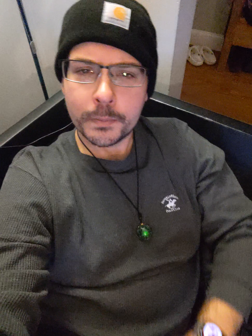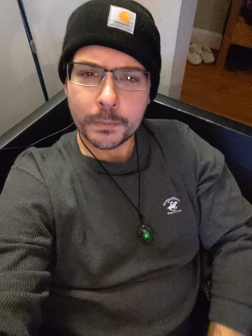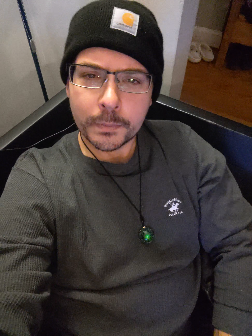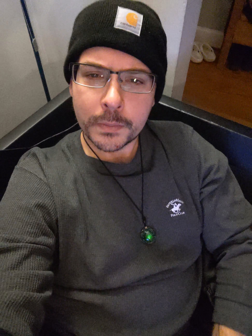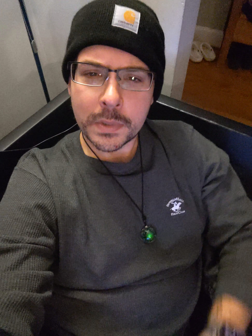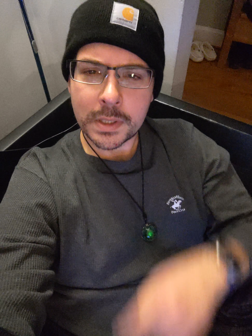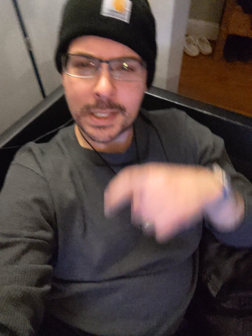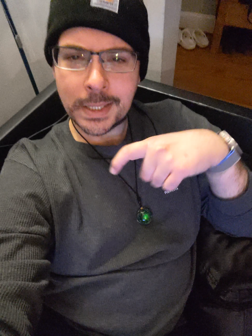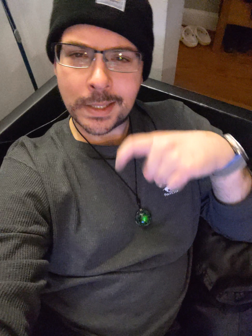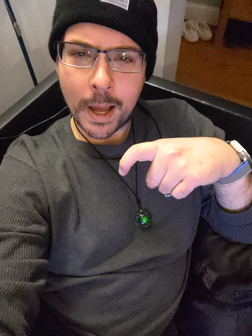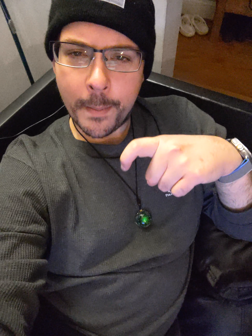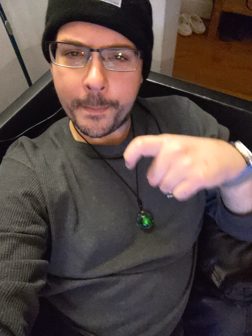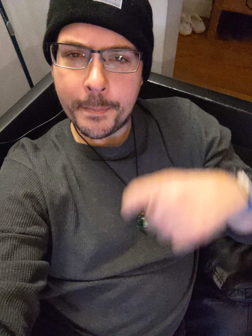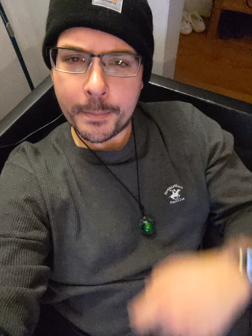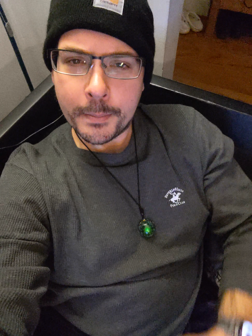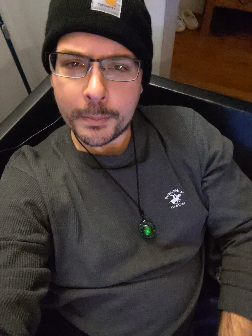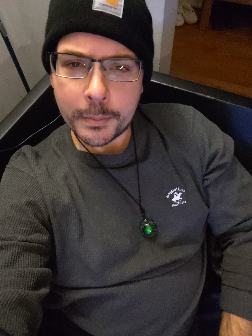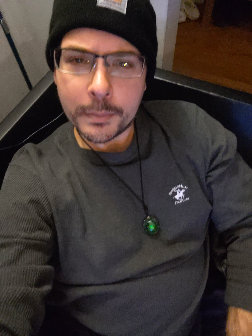time